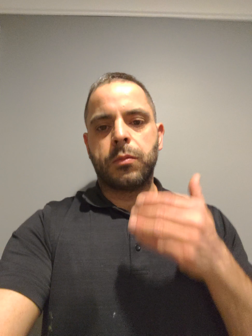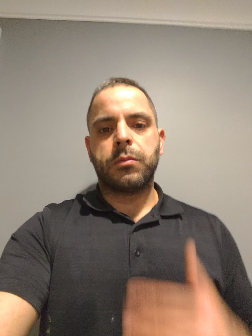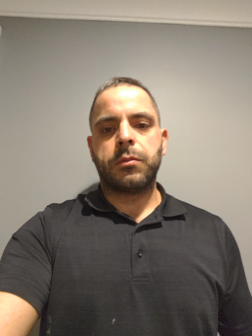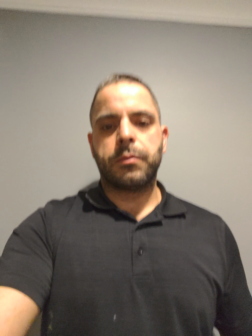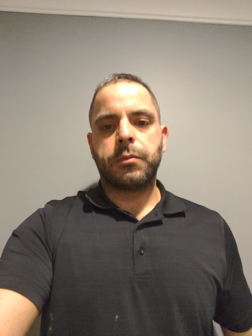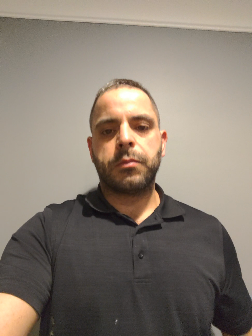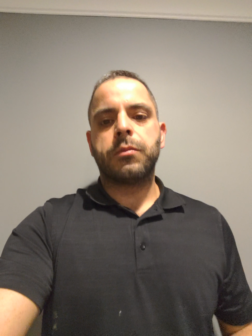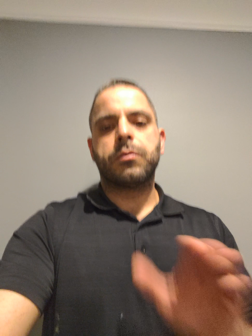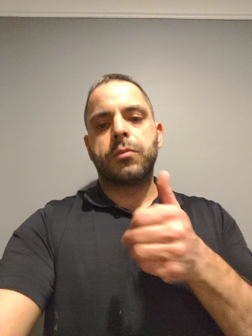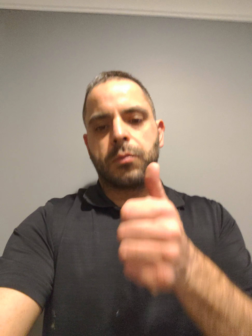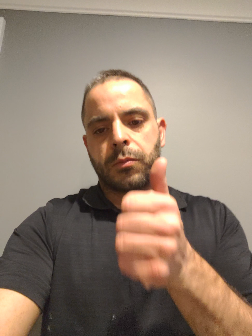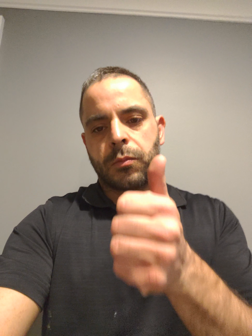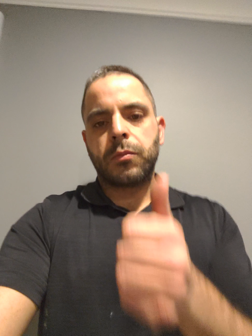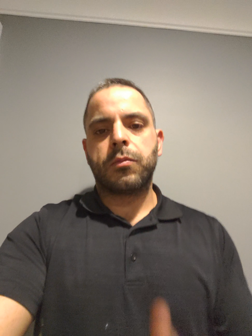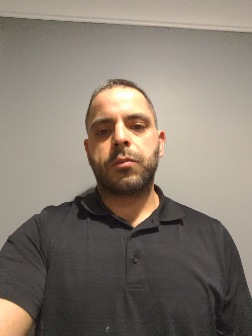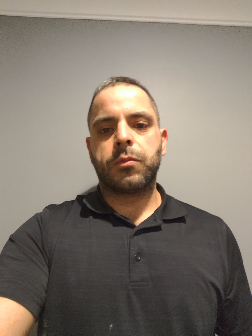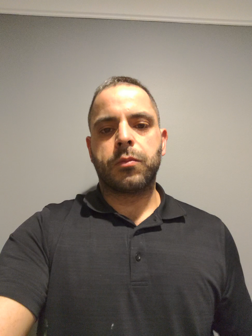yourself